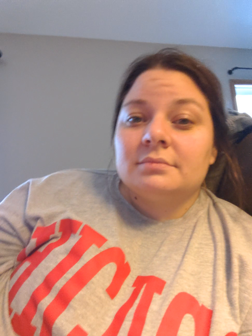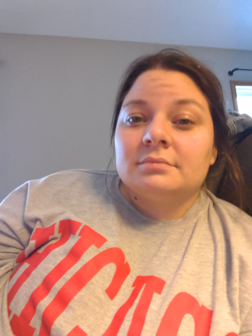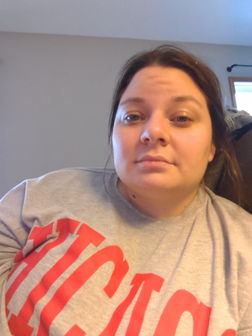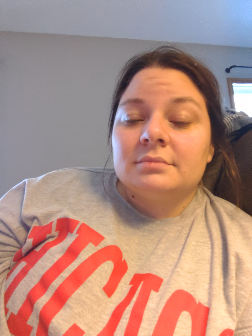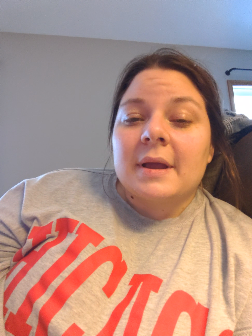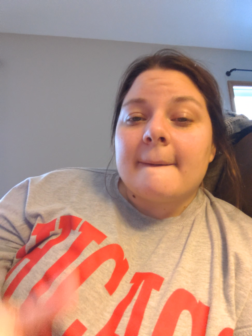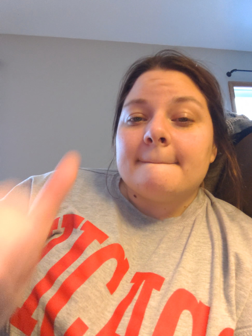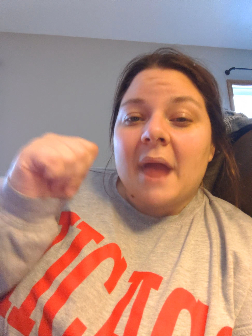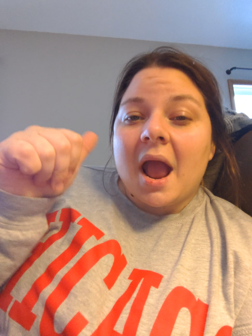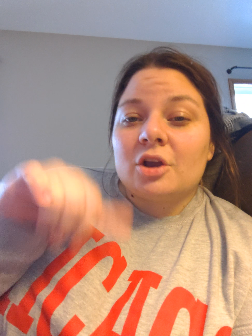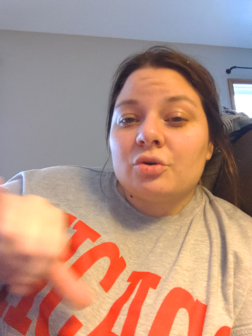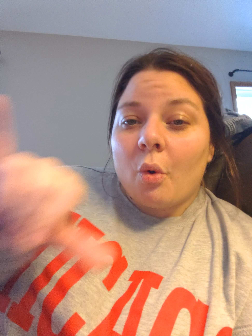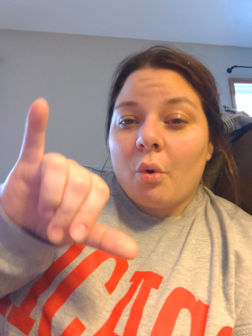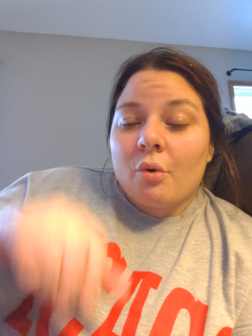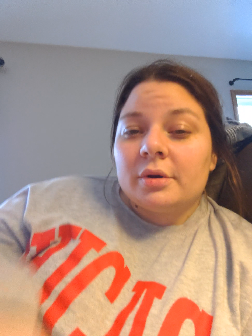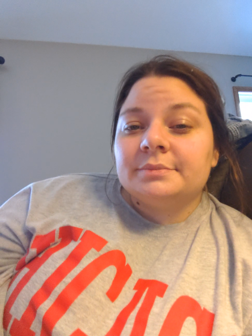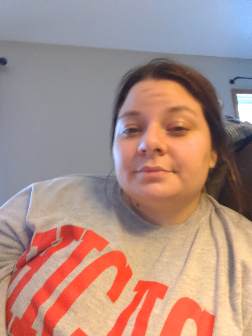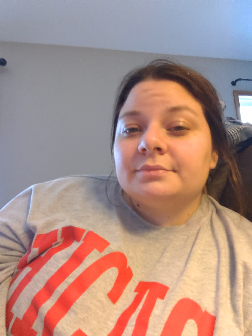backyard